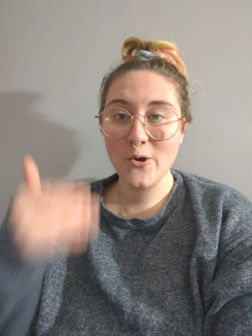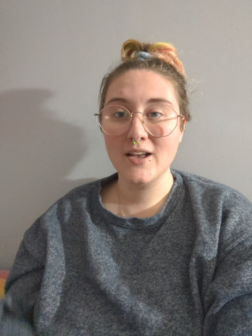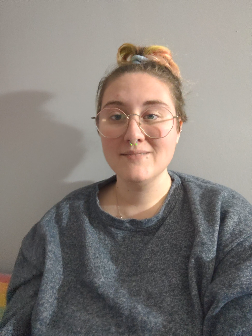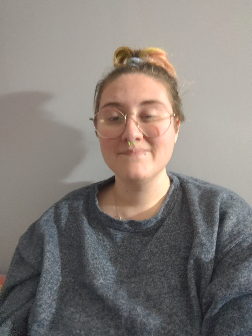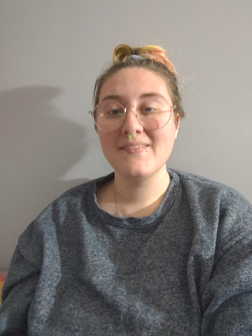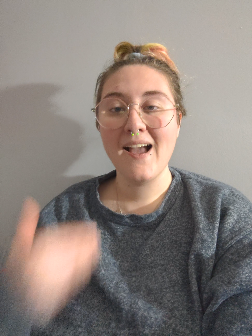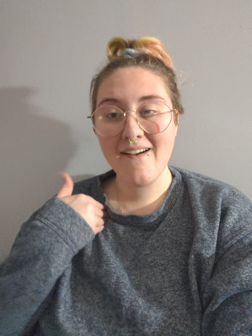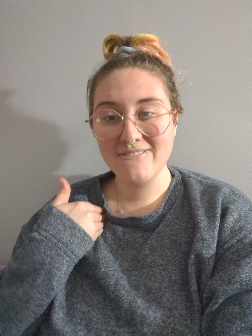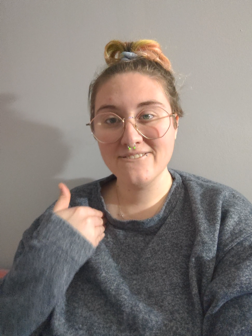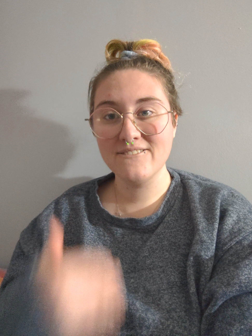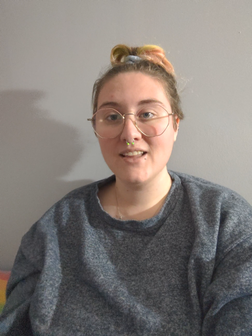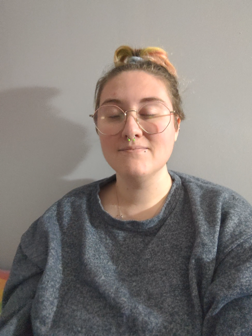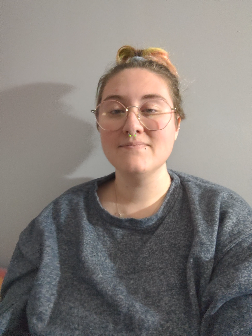have